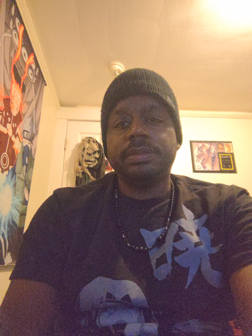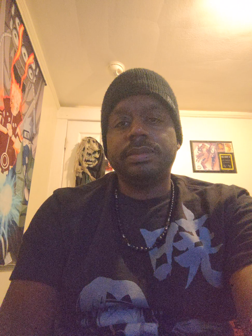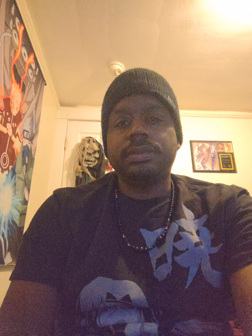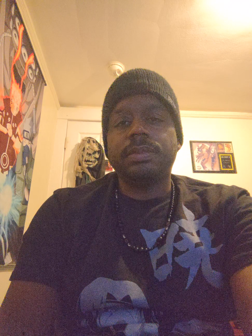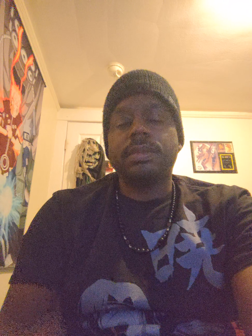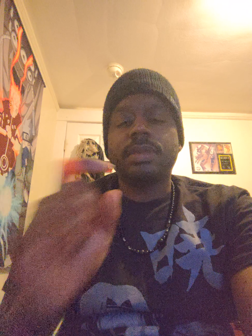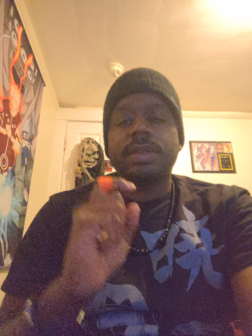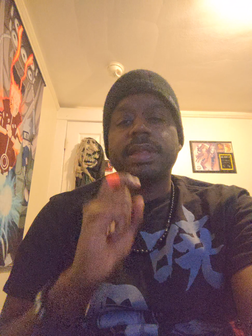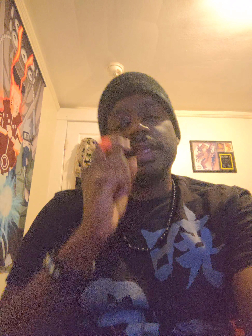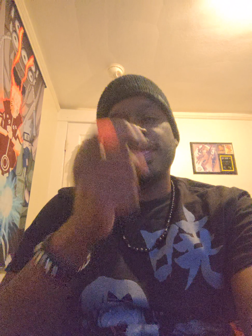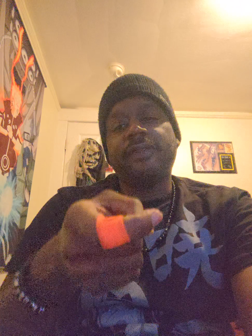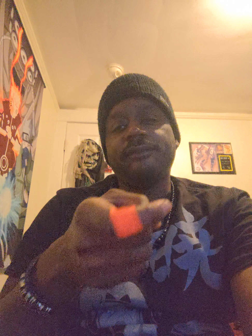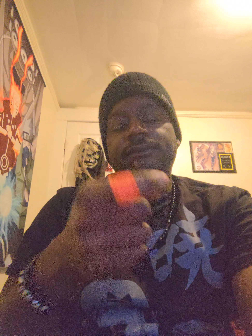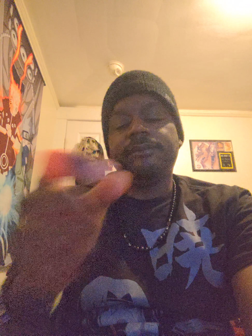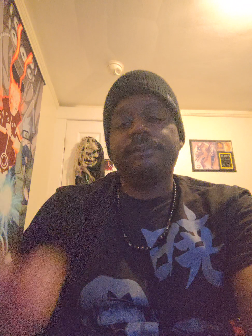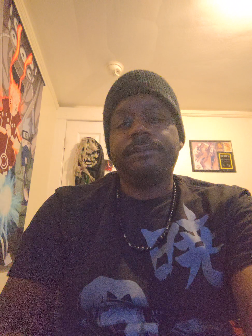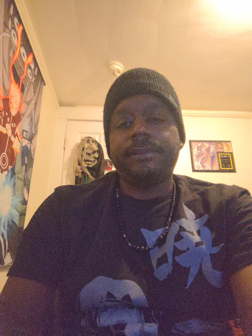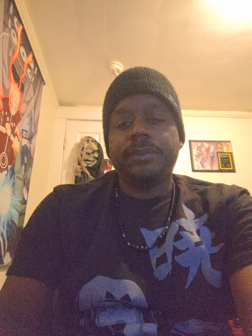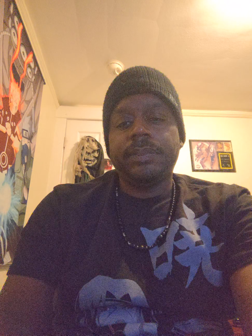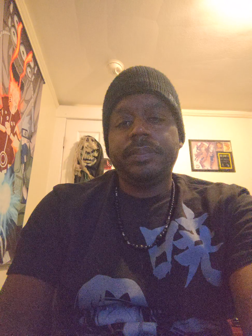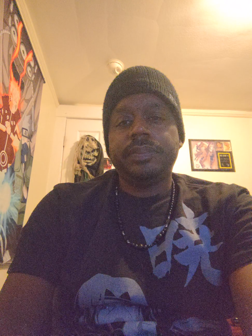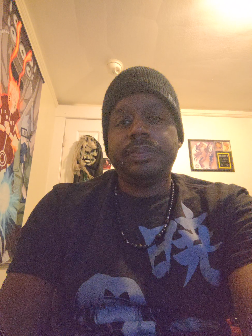gift